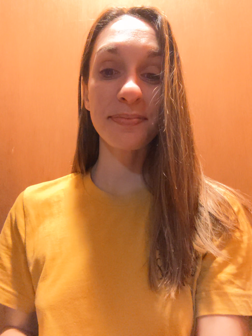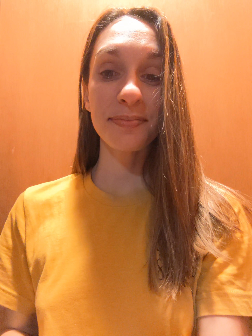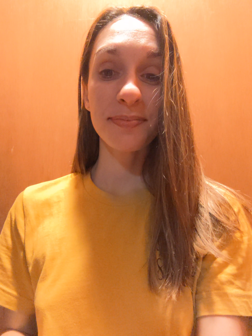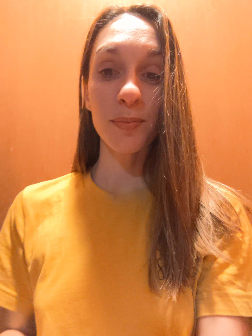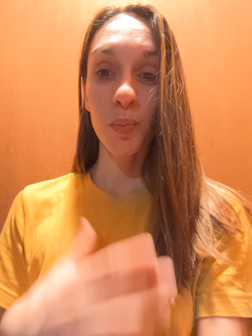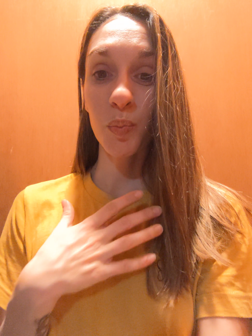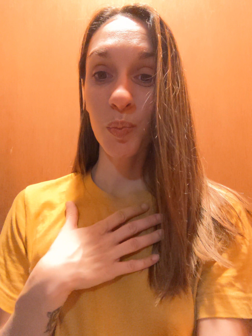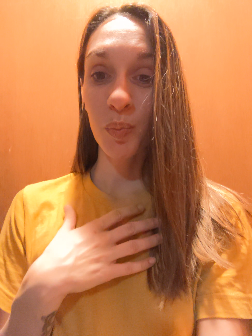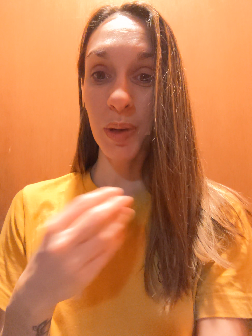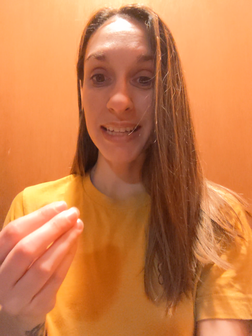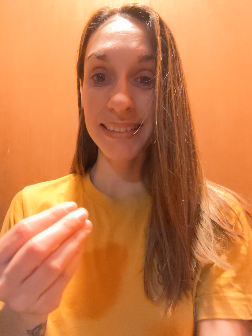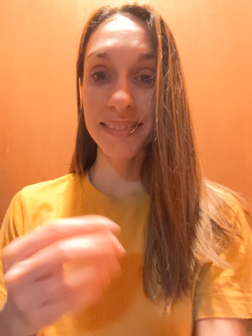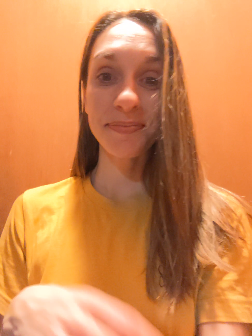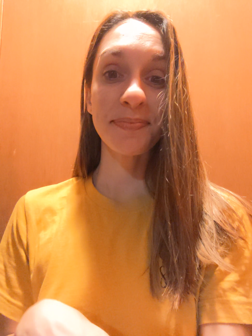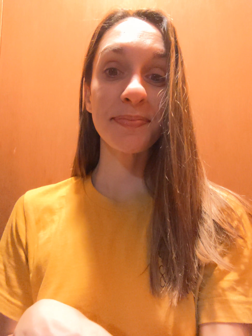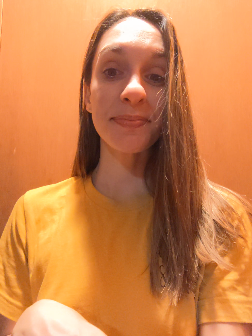white